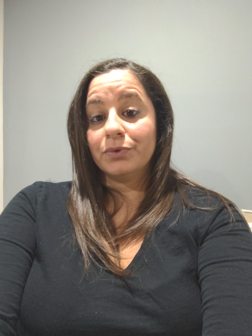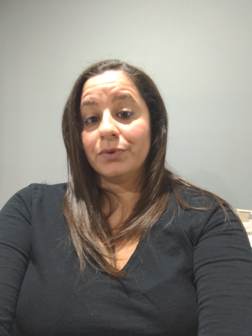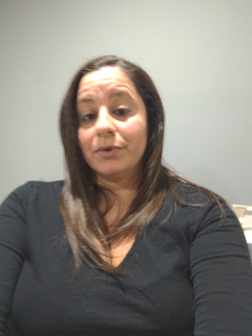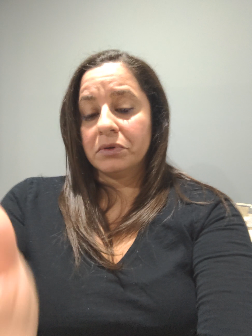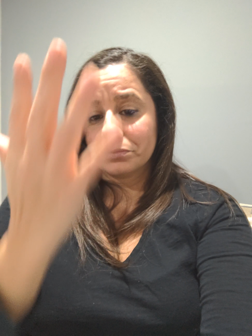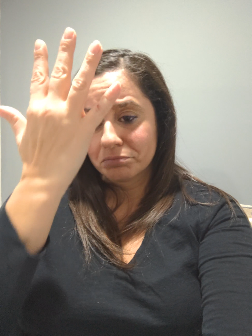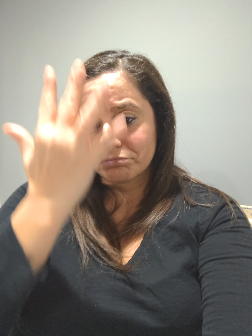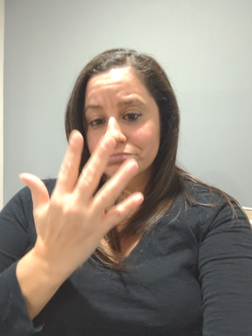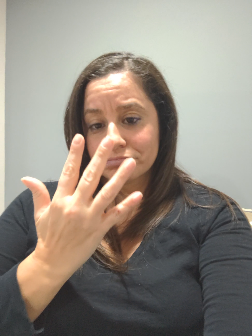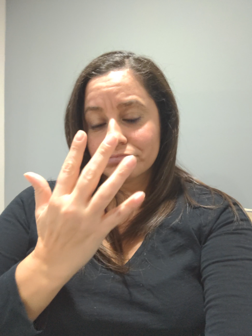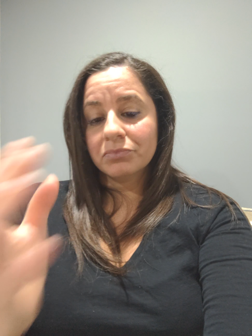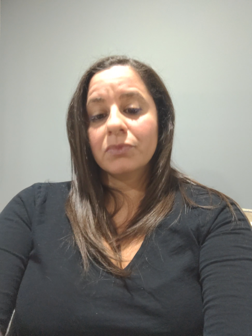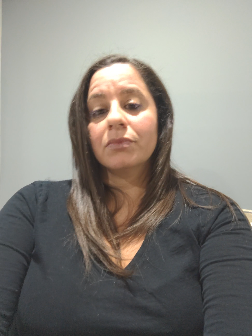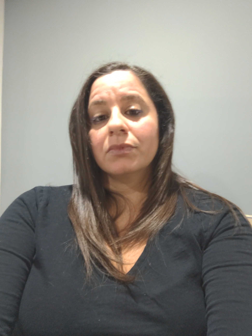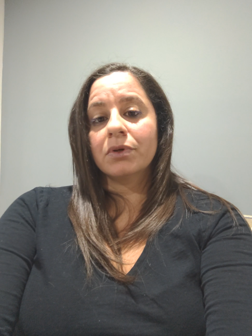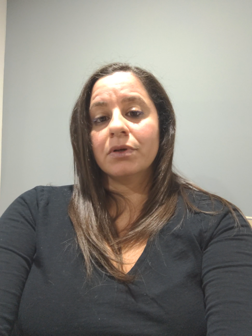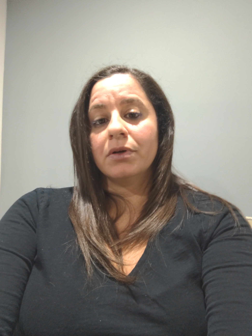sad